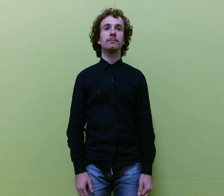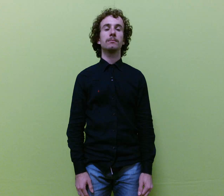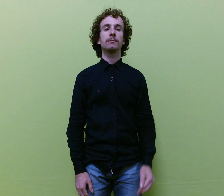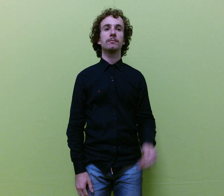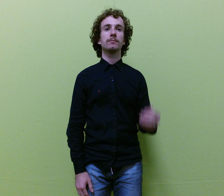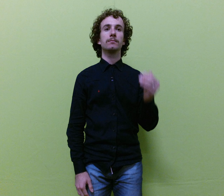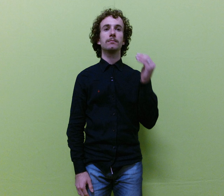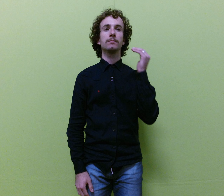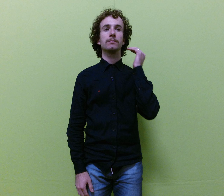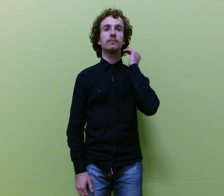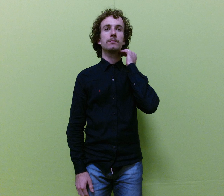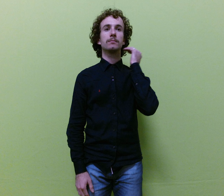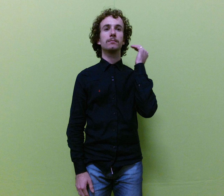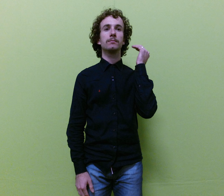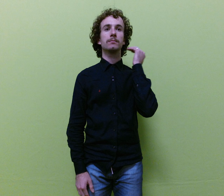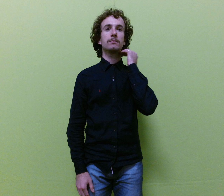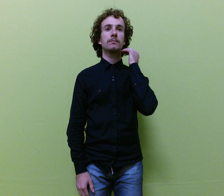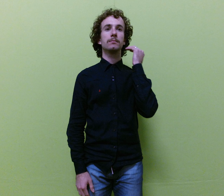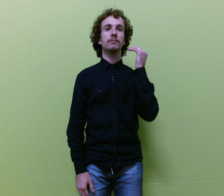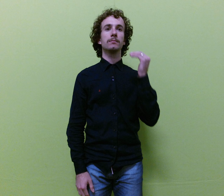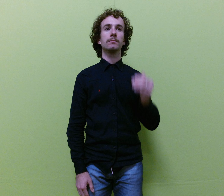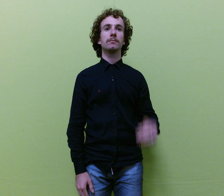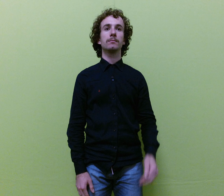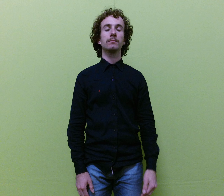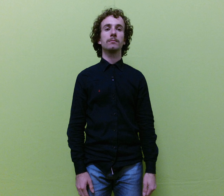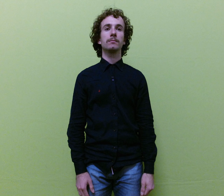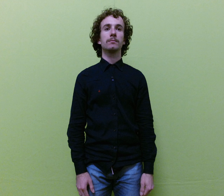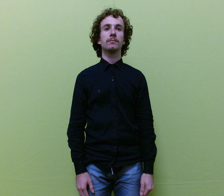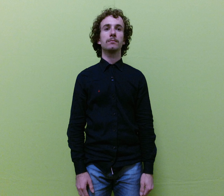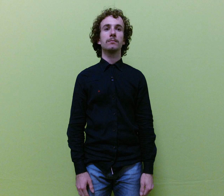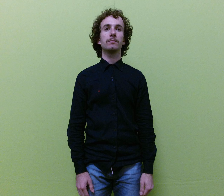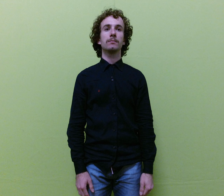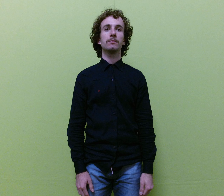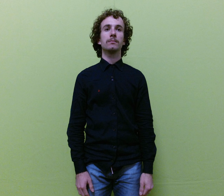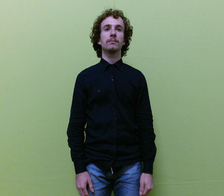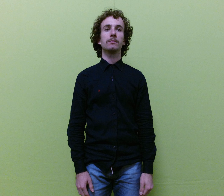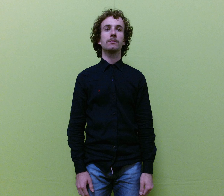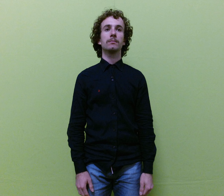banco